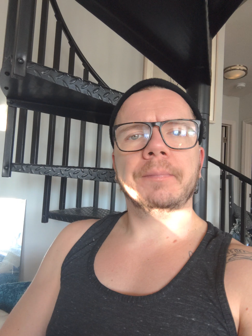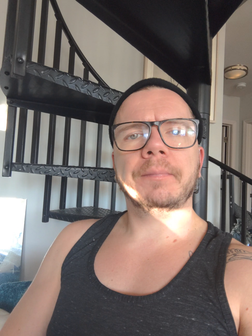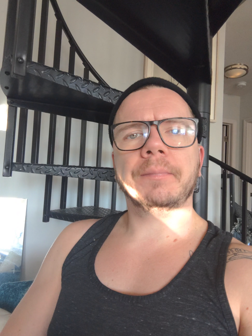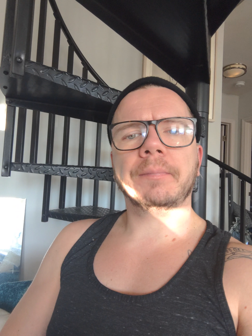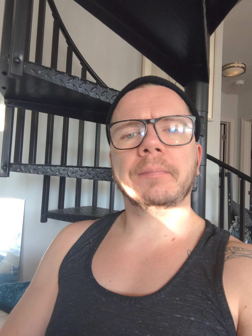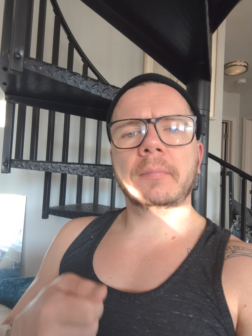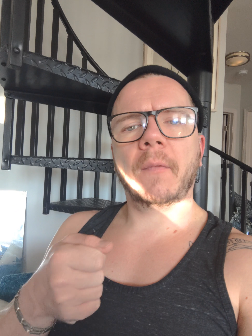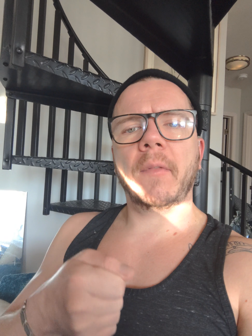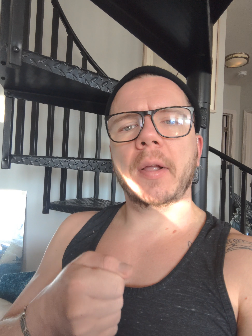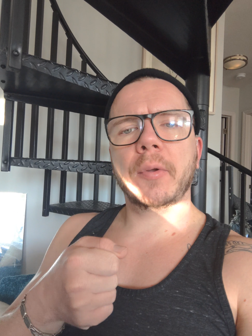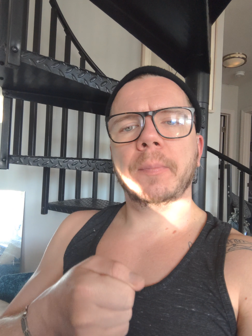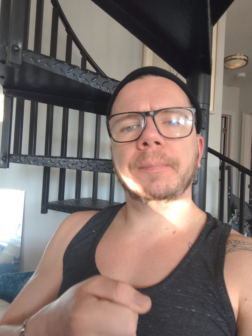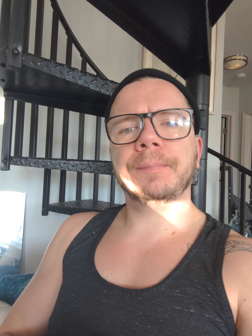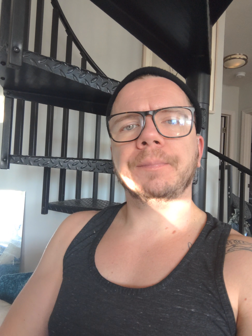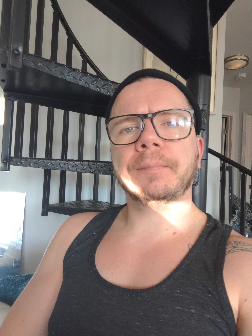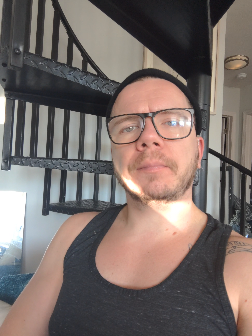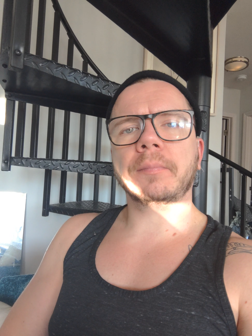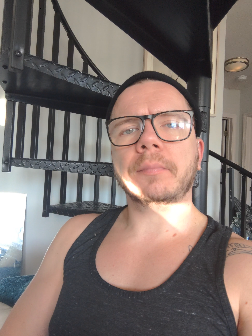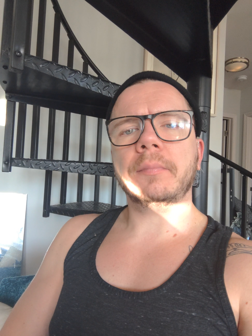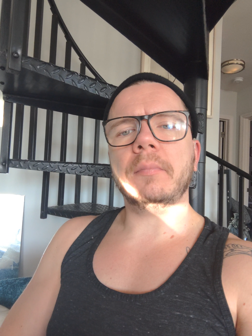vacuum